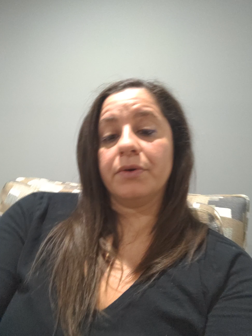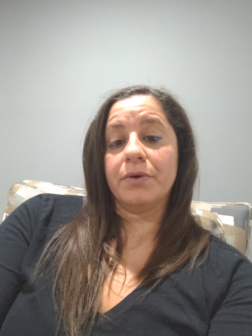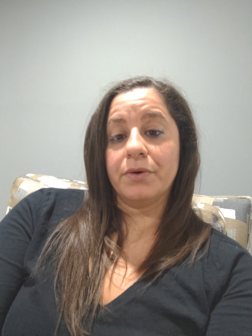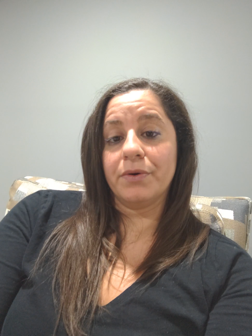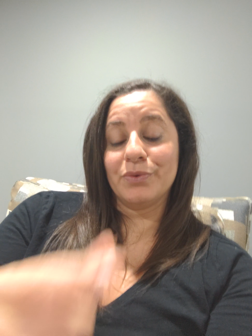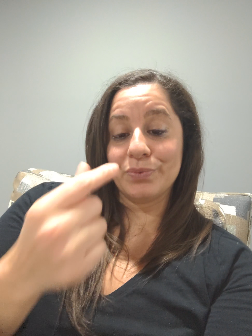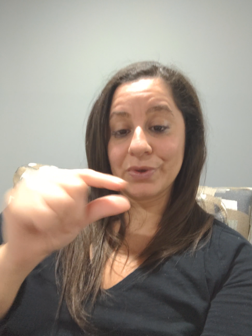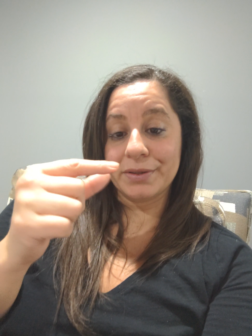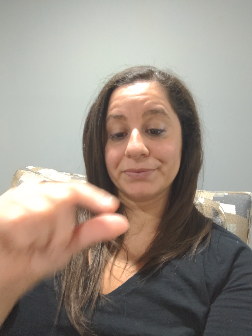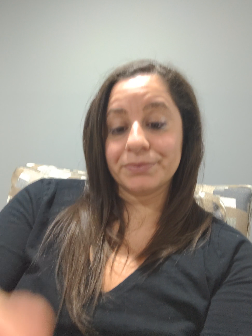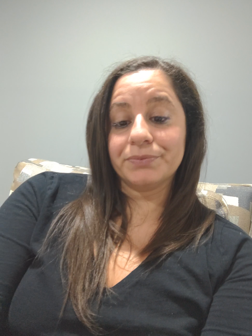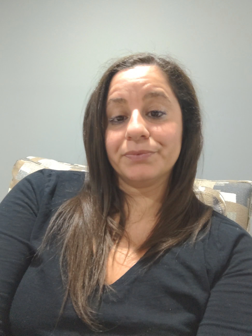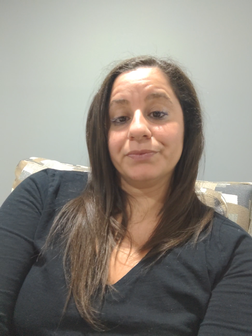green